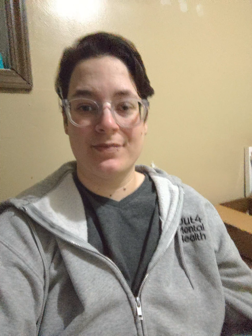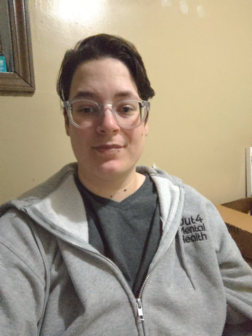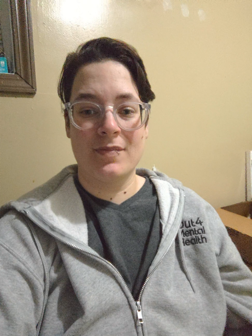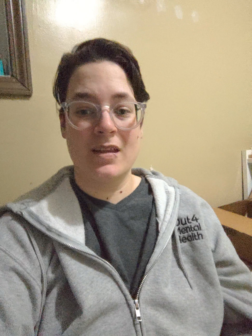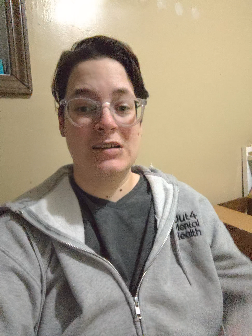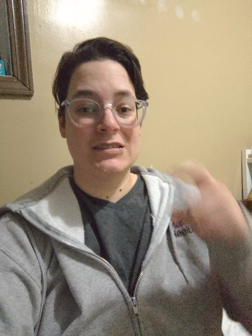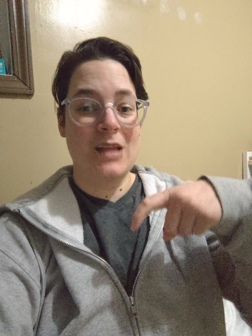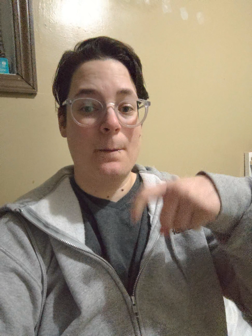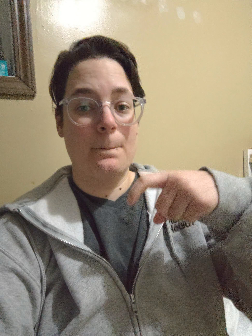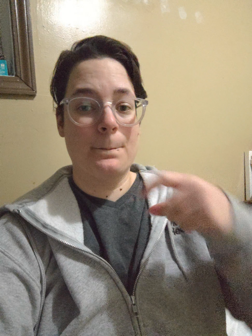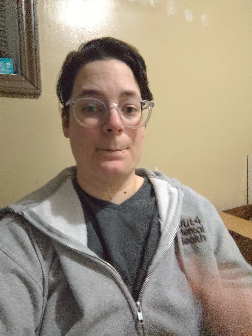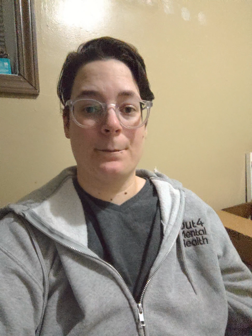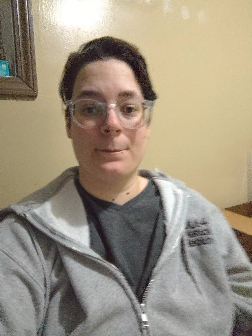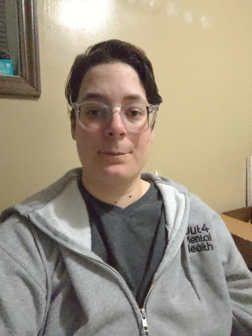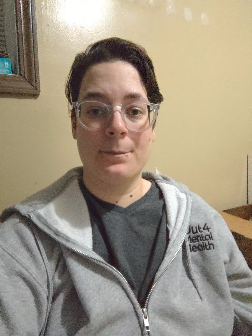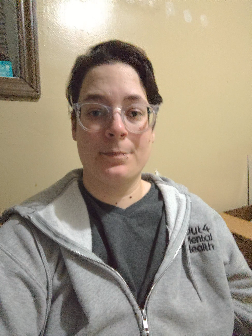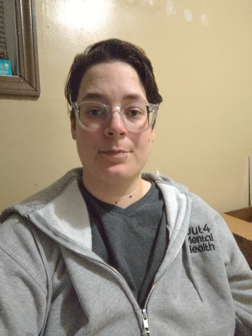time